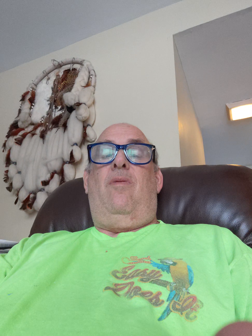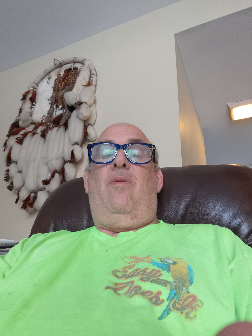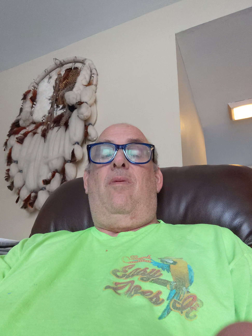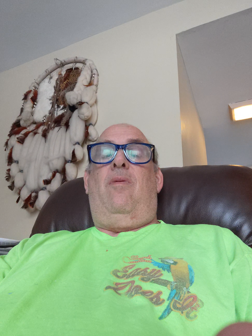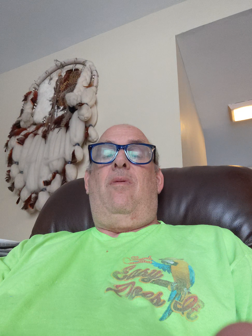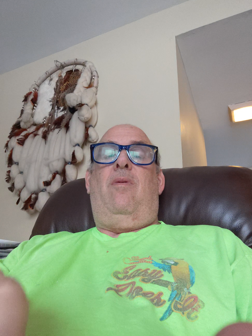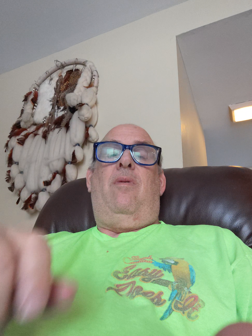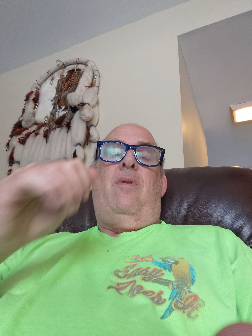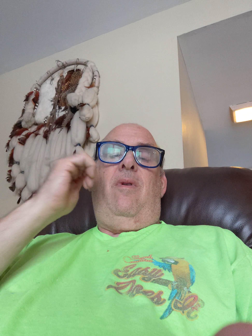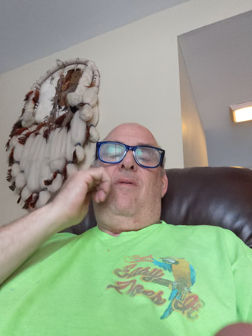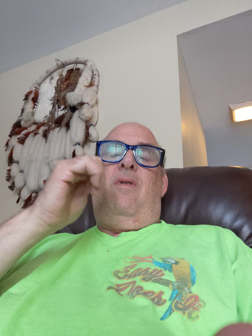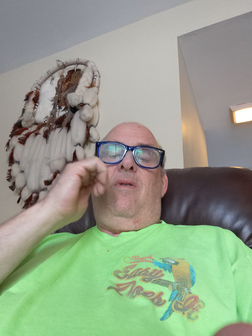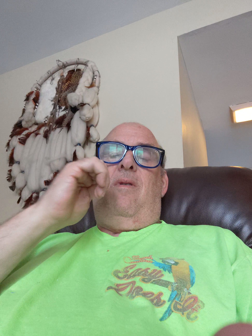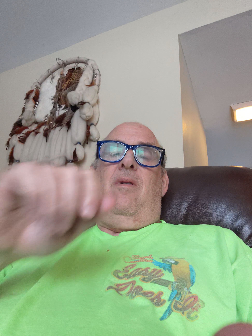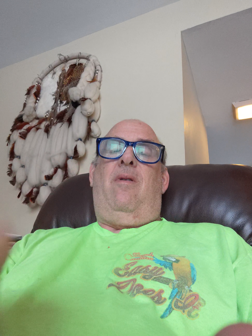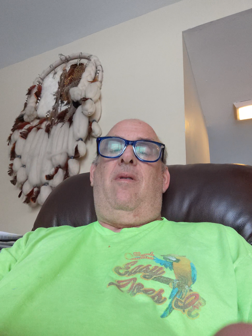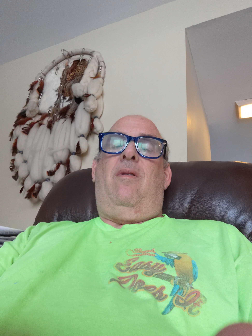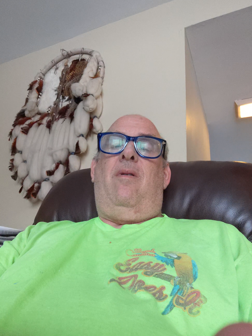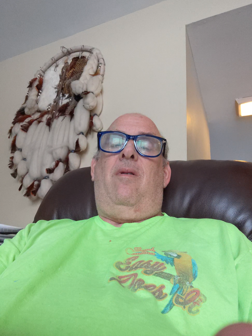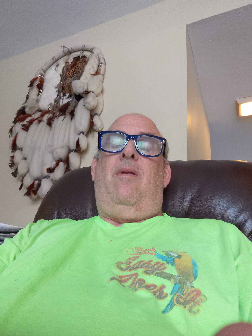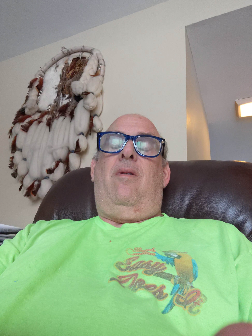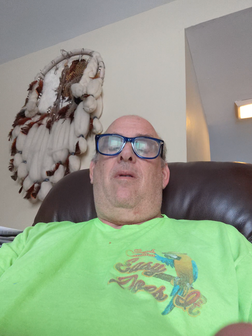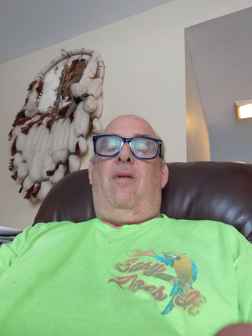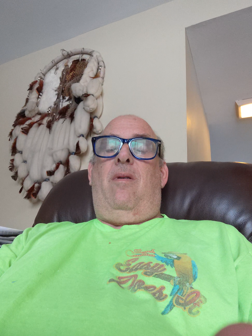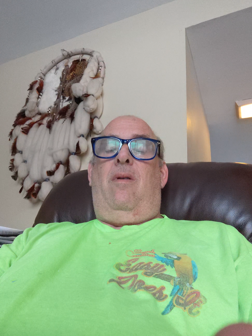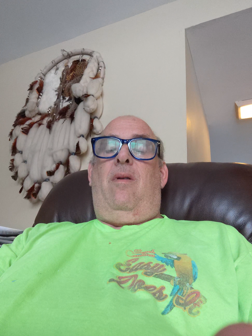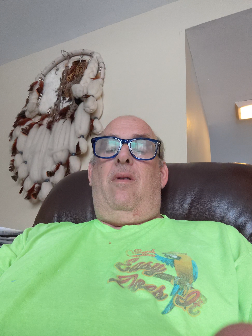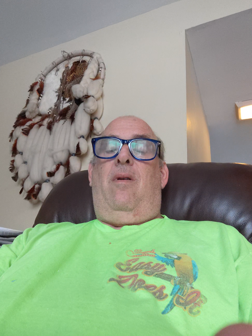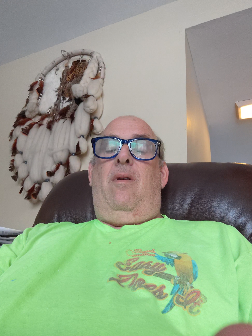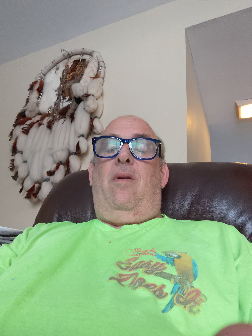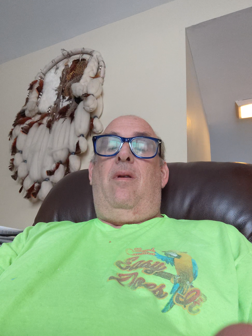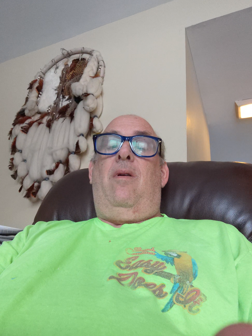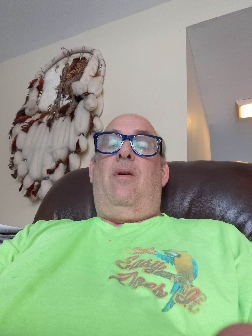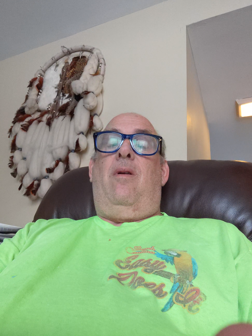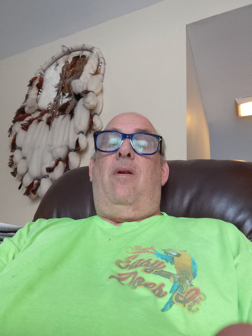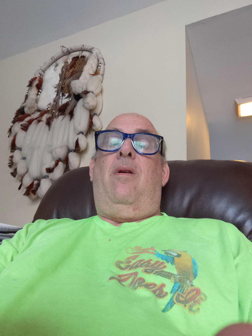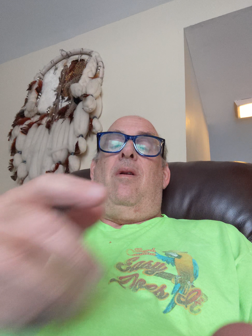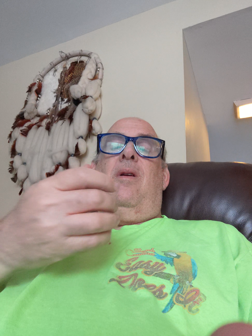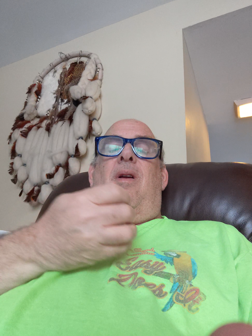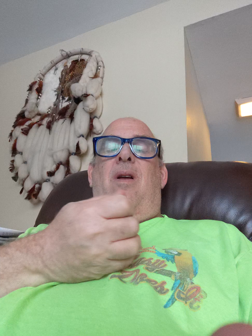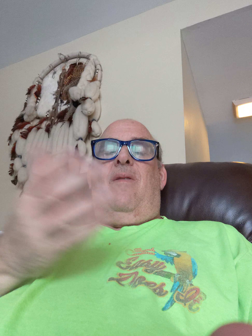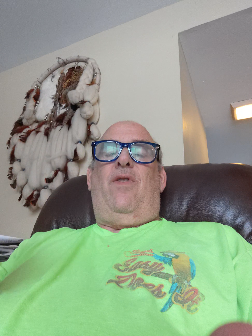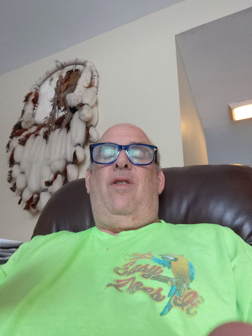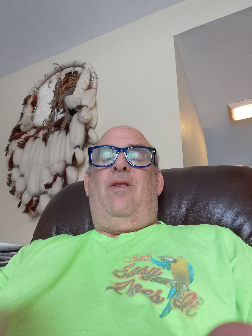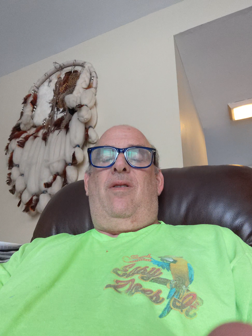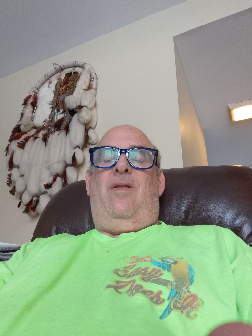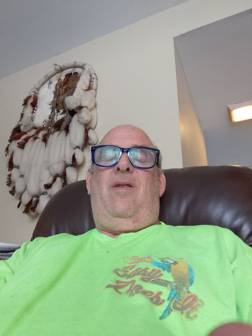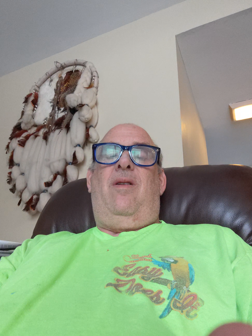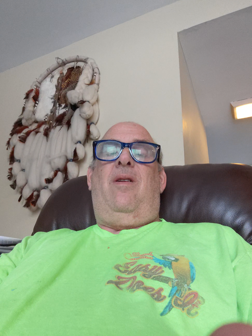every